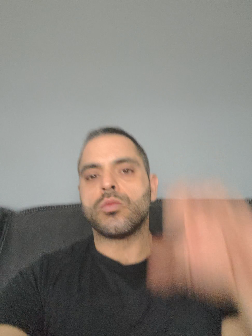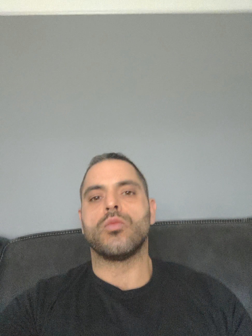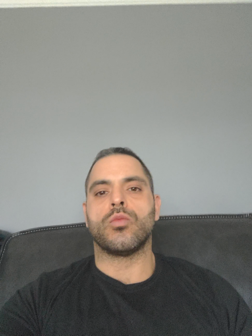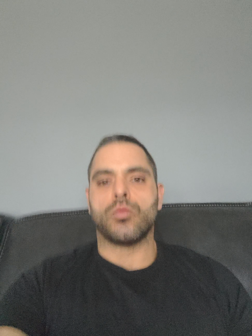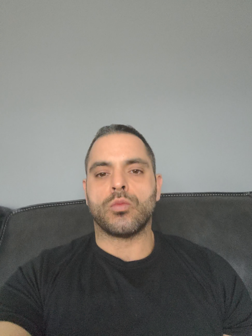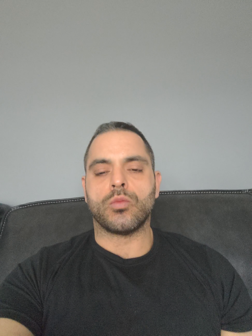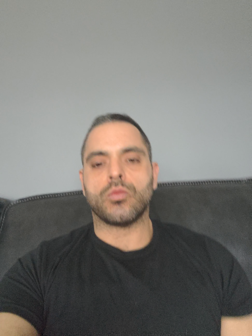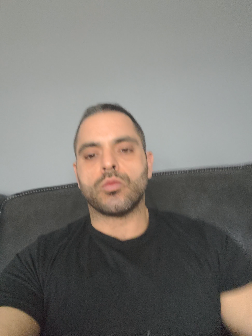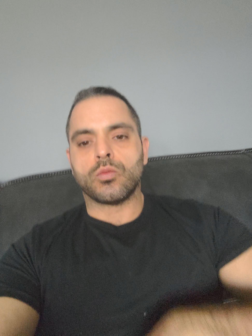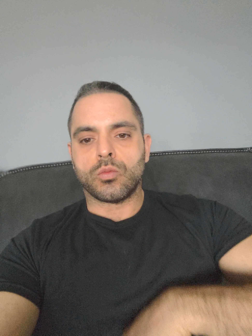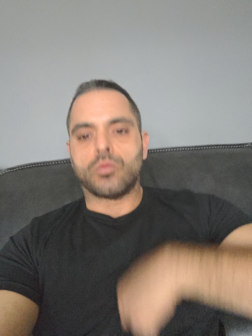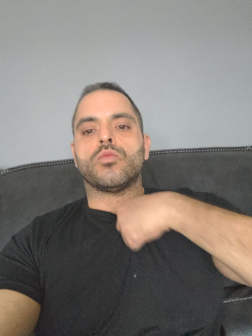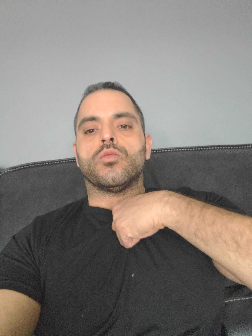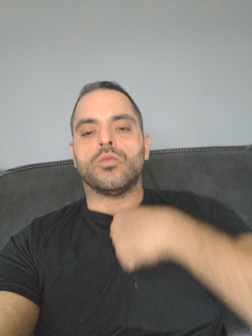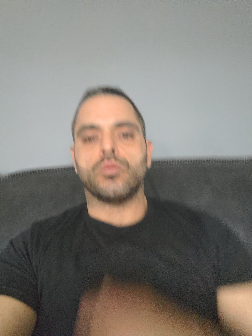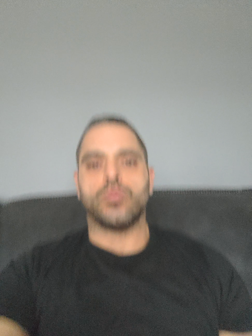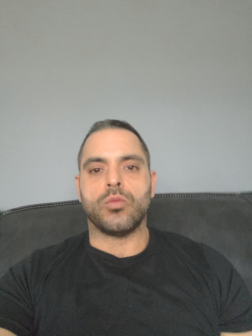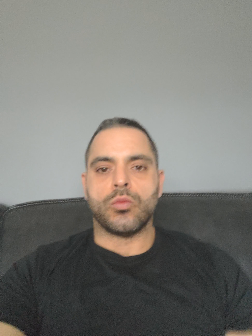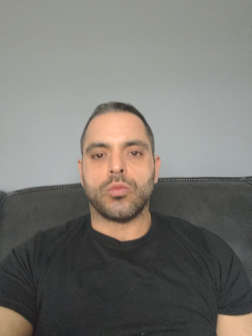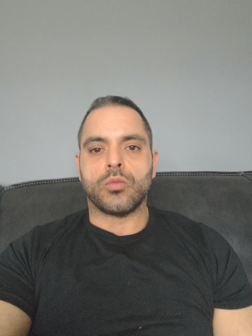zipper